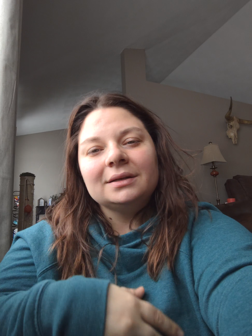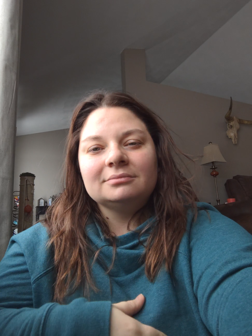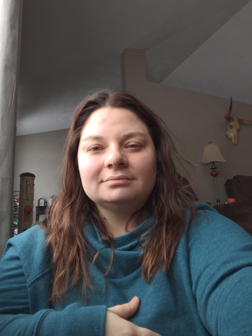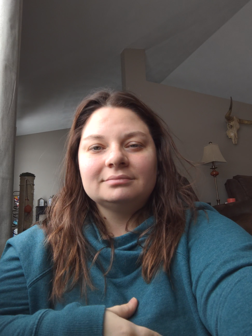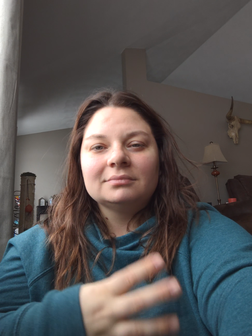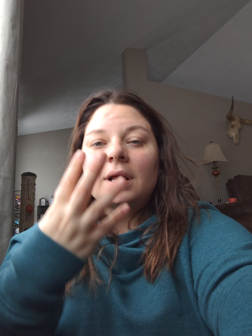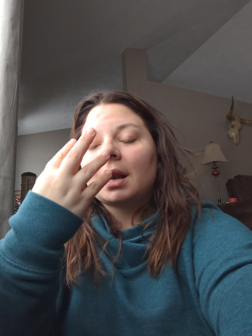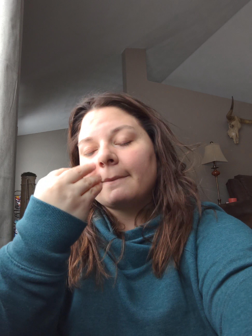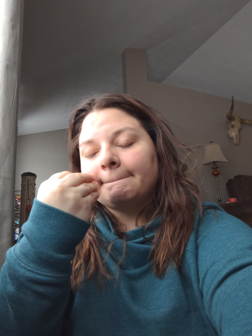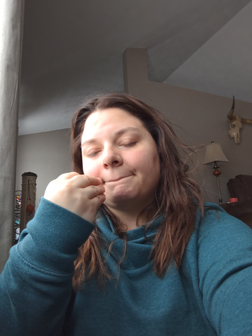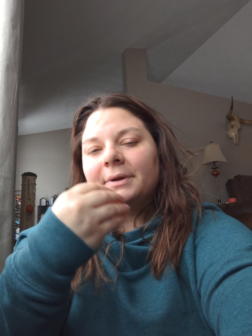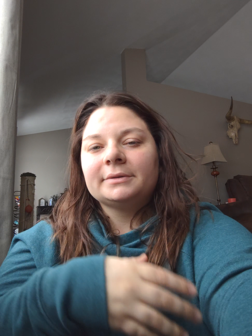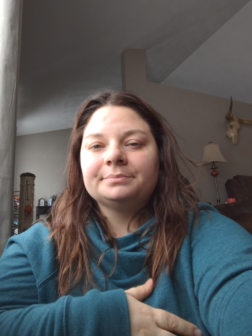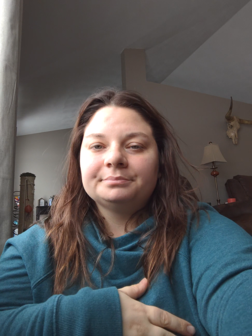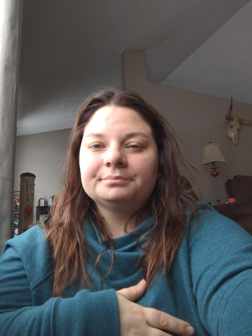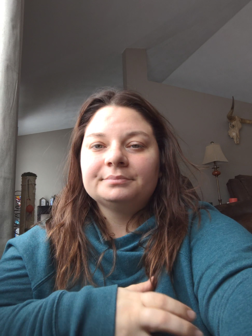nap